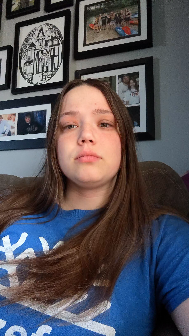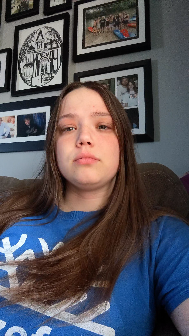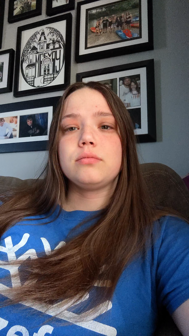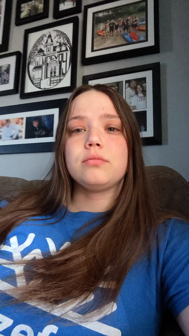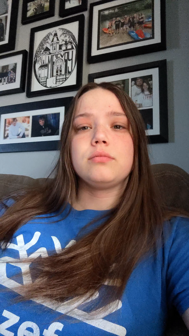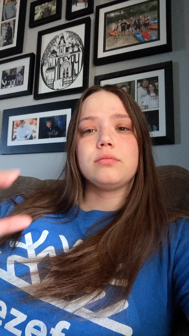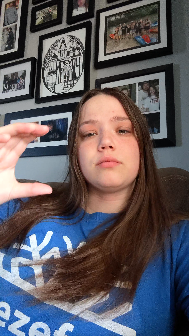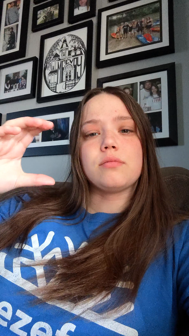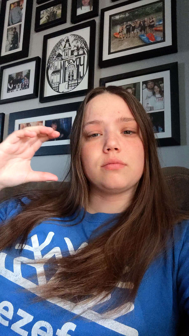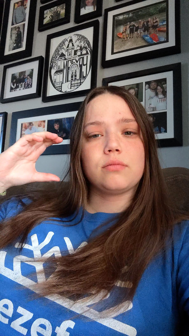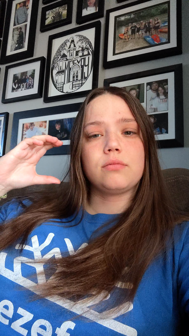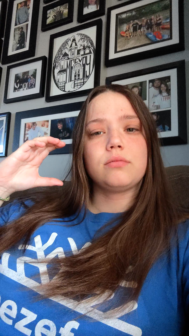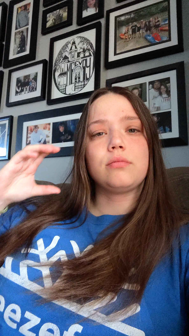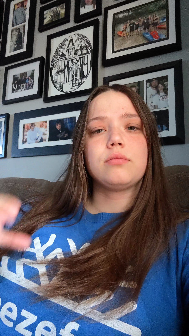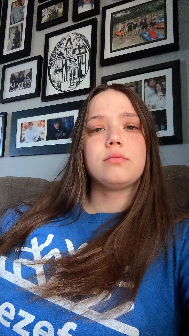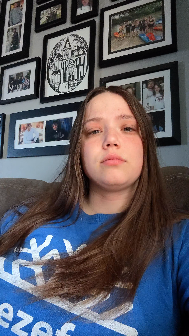bus